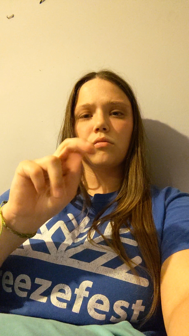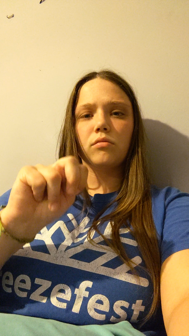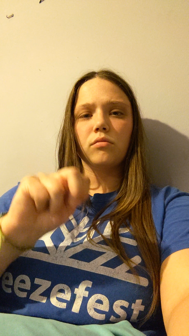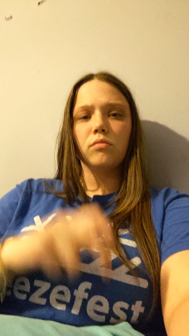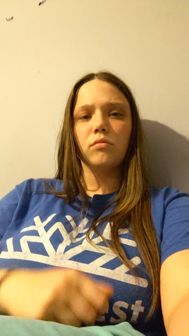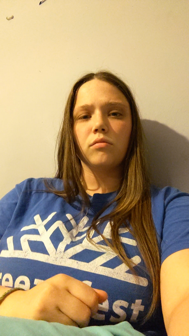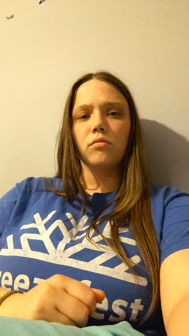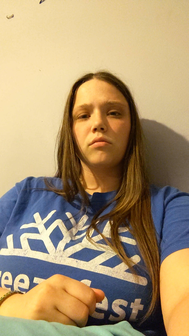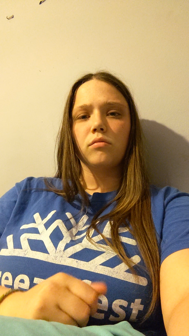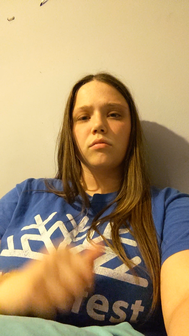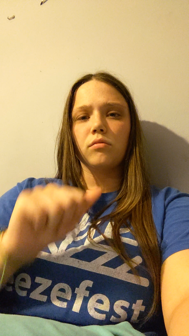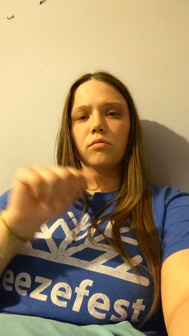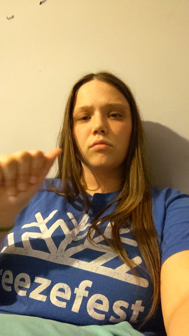a